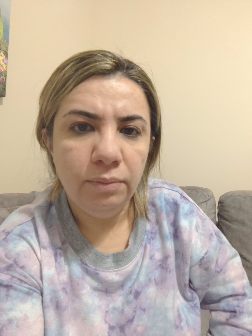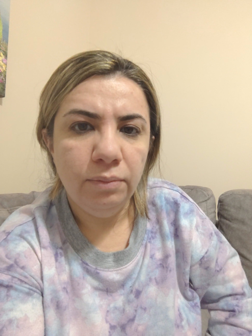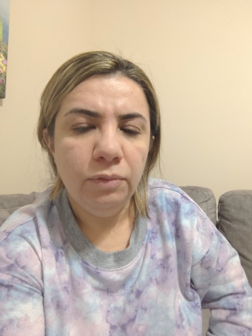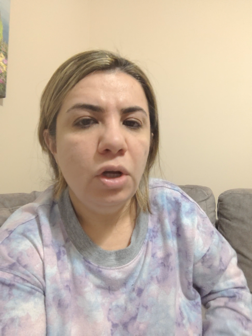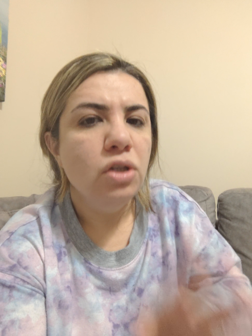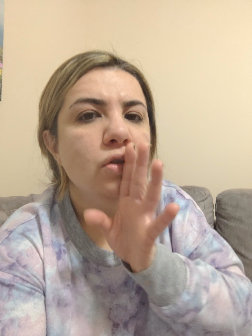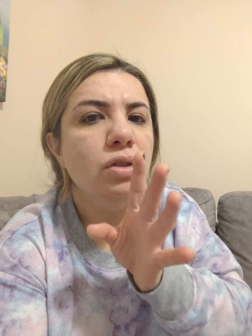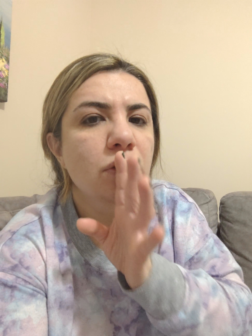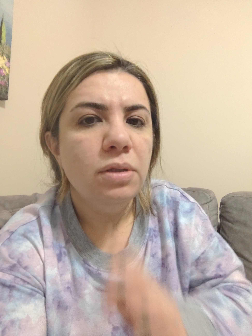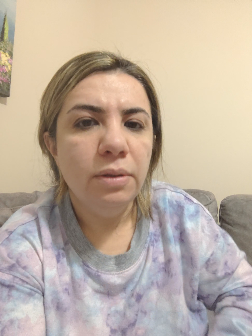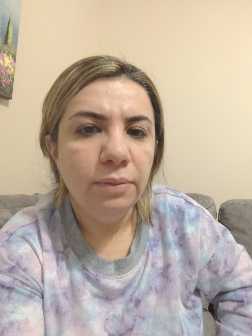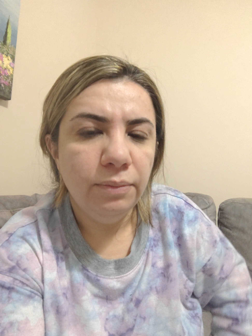talk